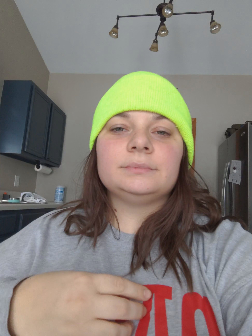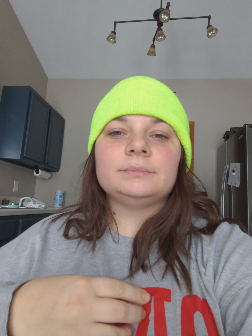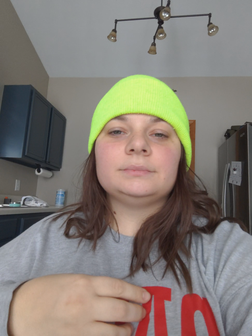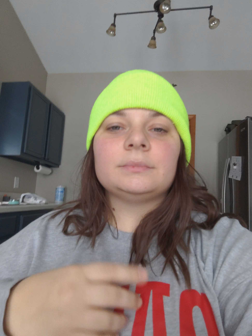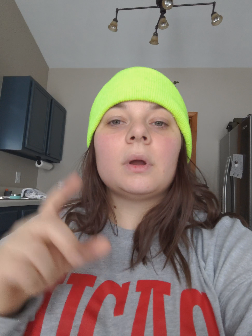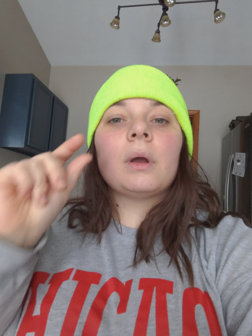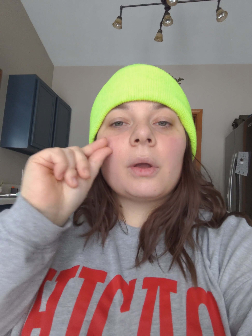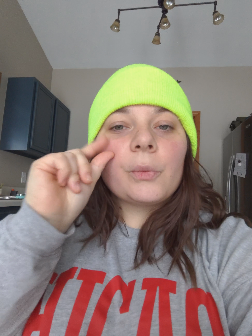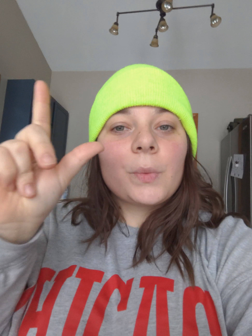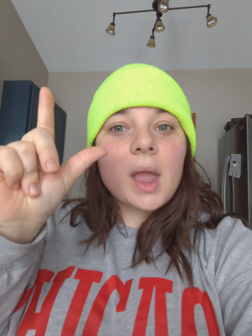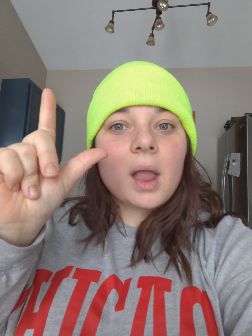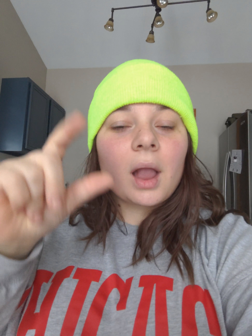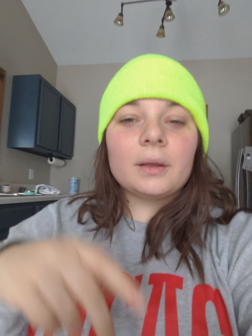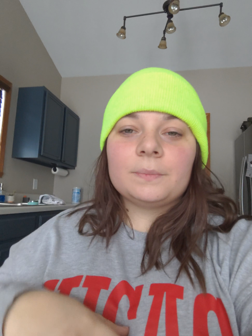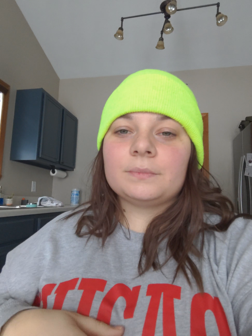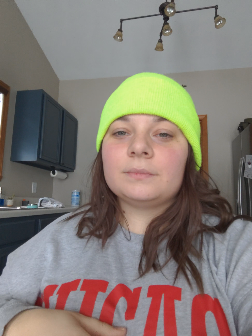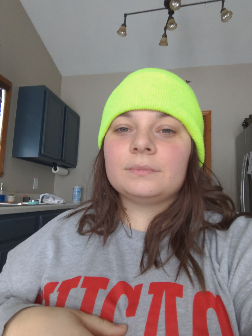awake